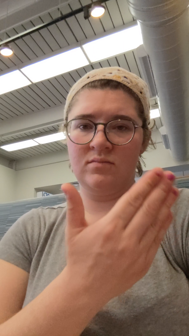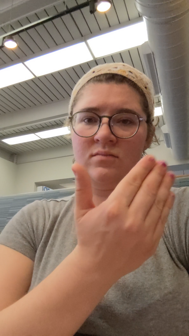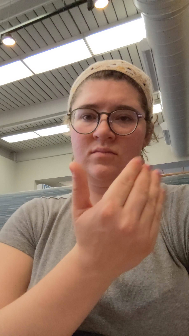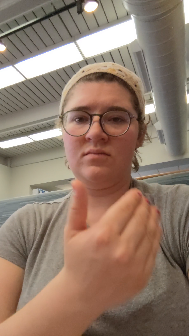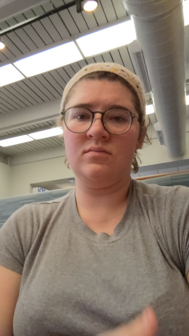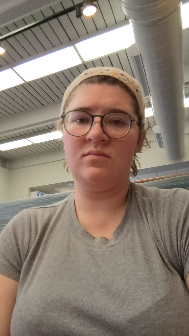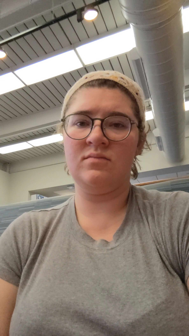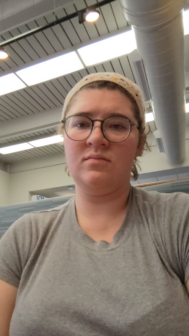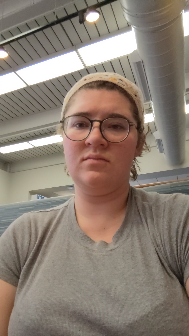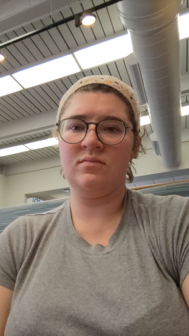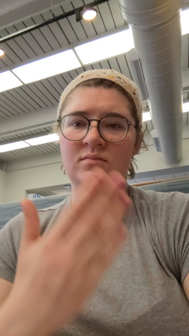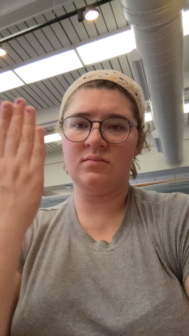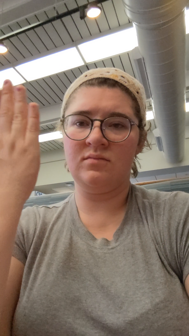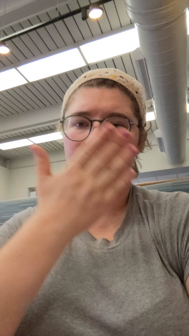dark